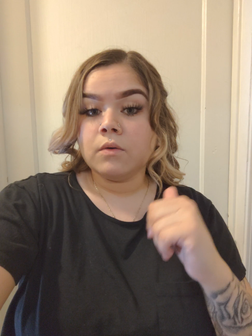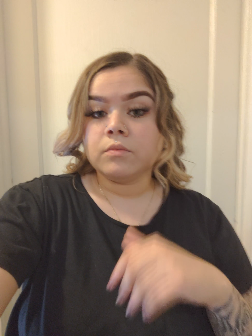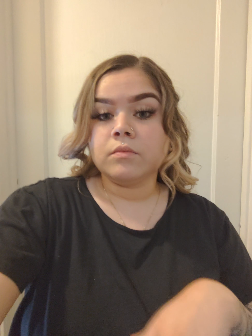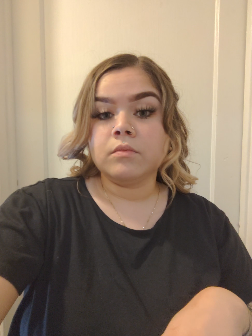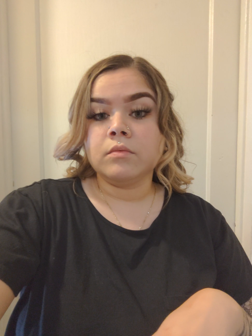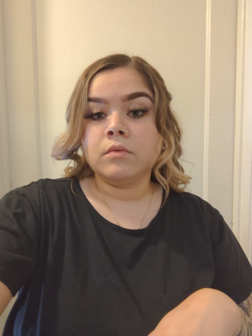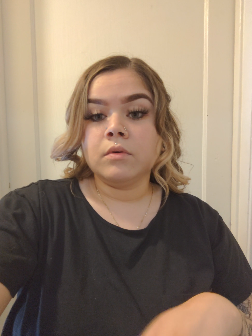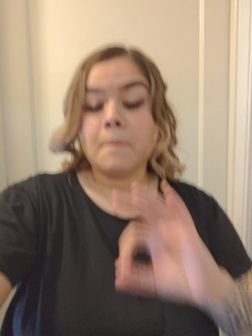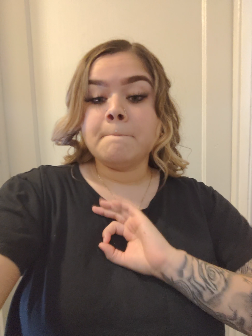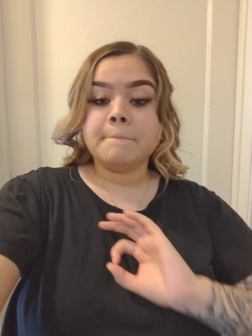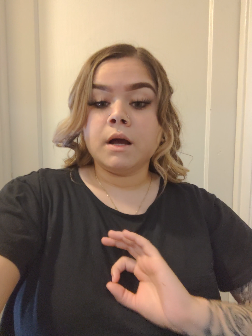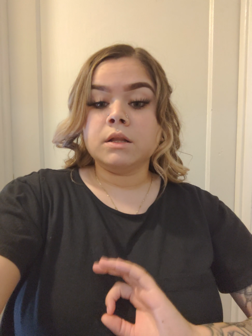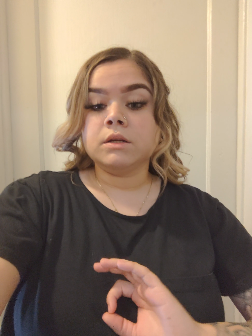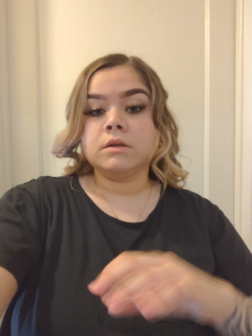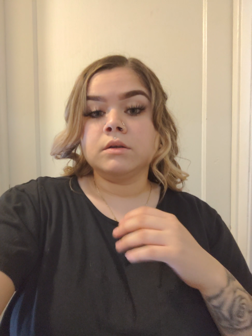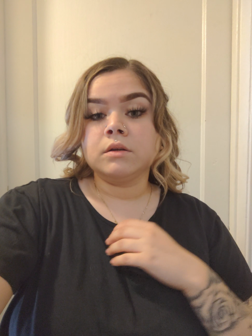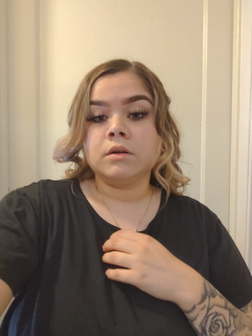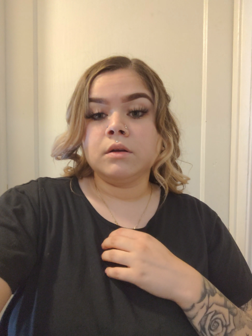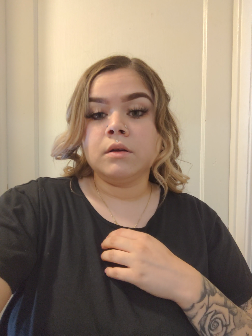button